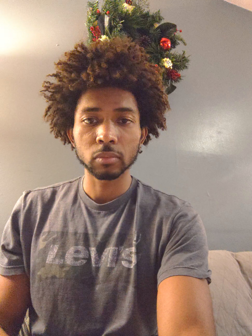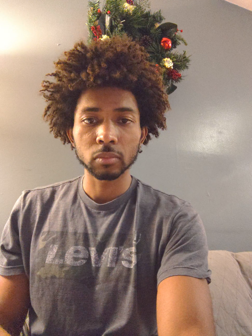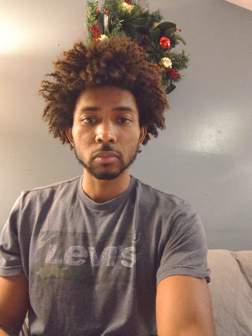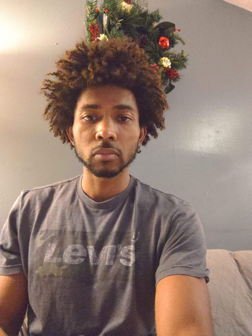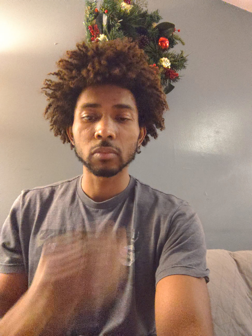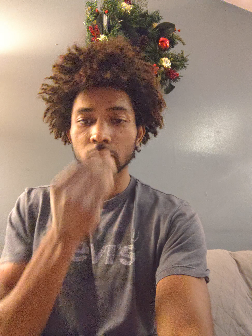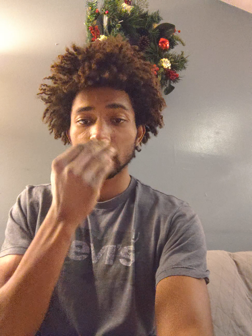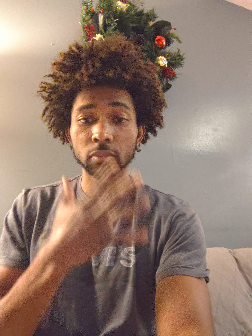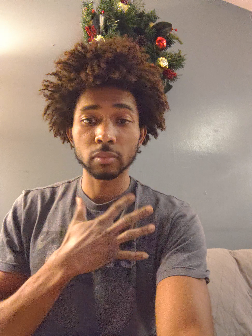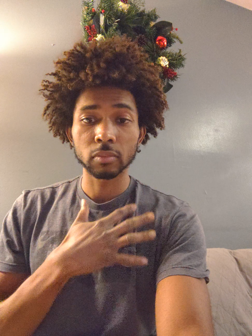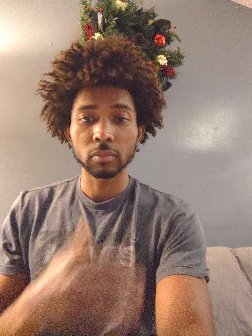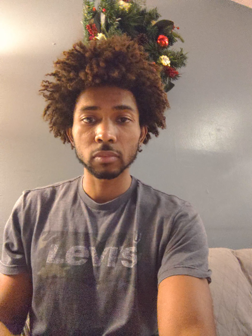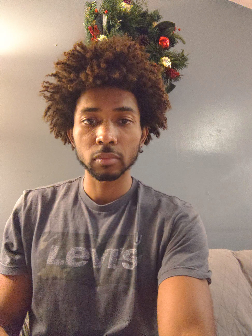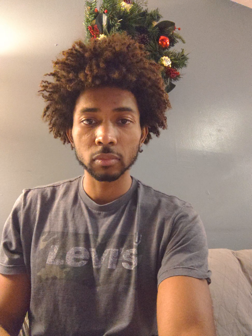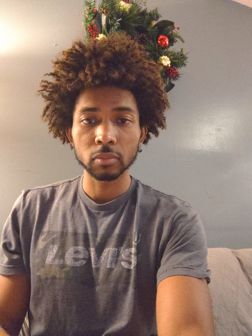pajamas